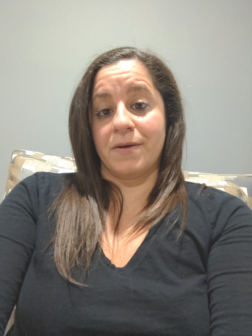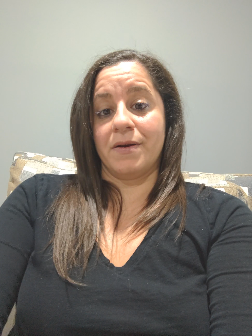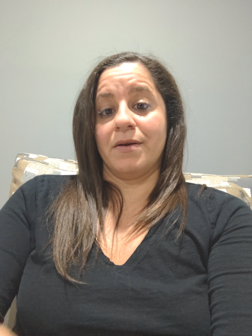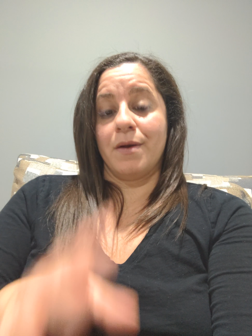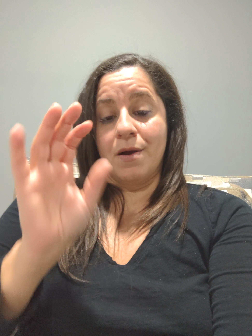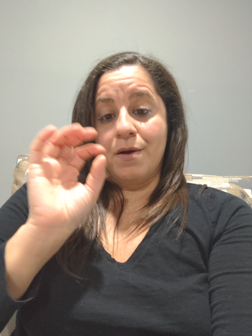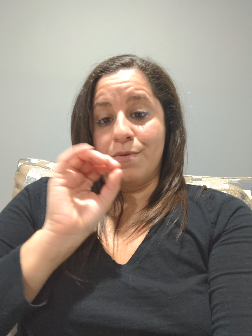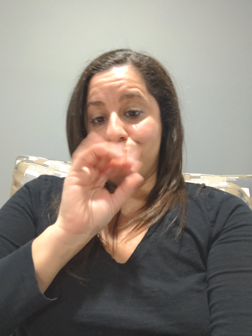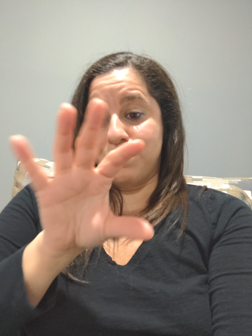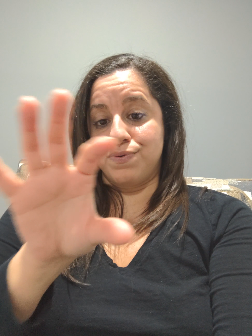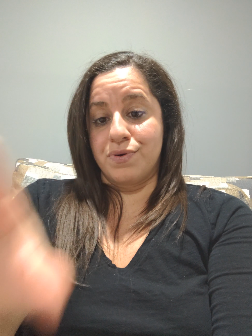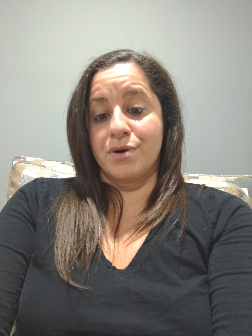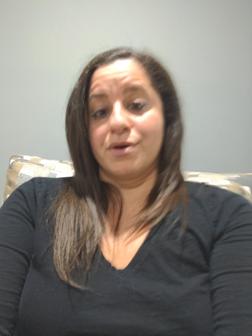blow